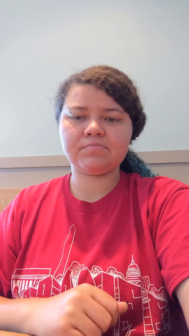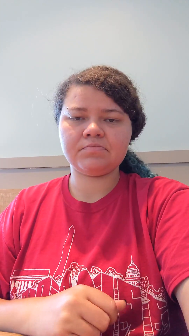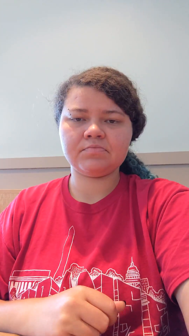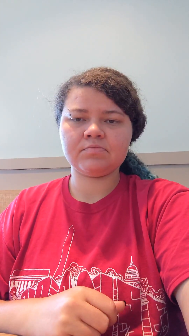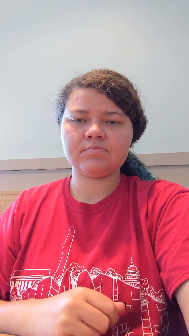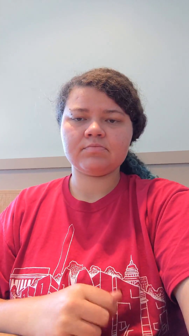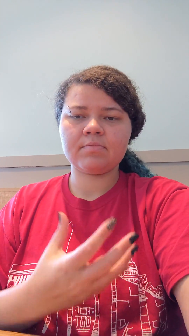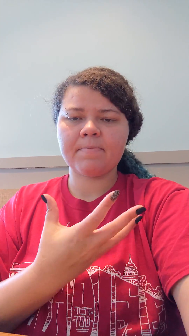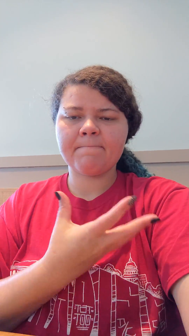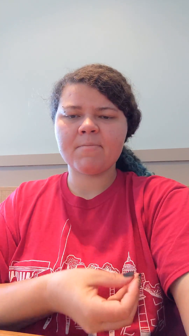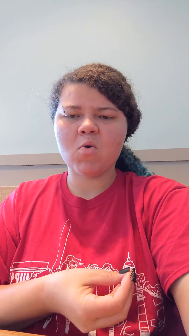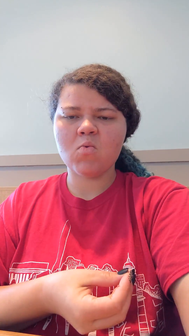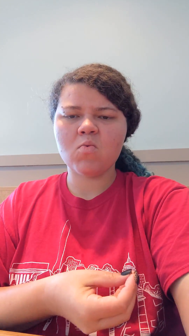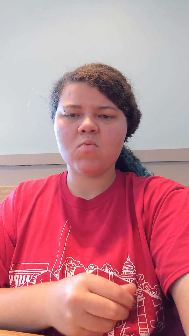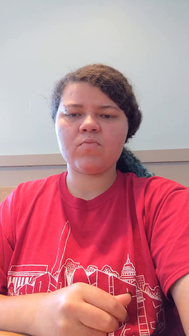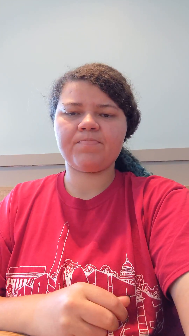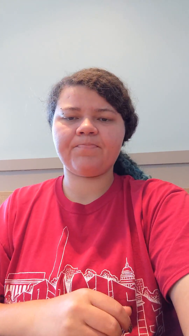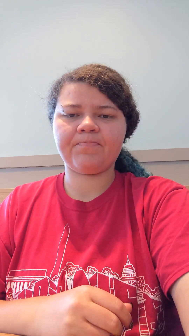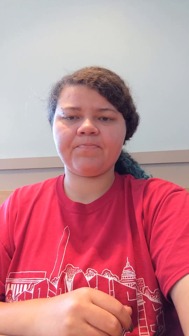poor